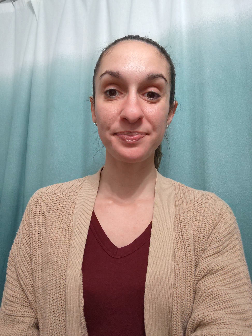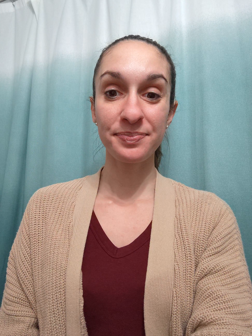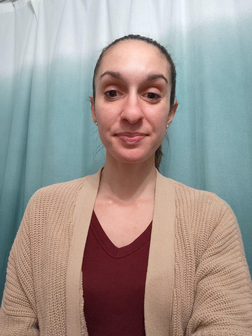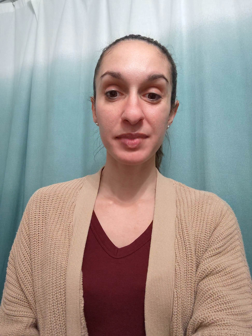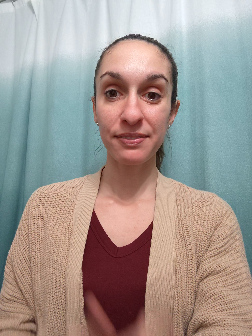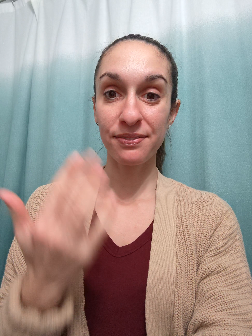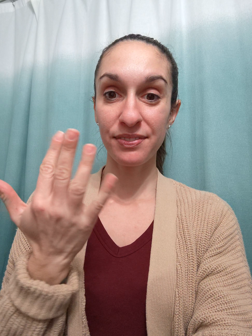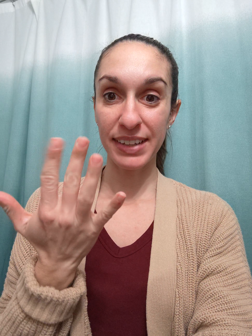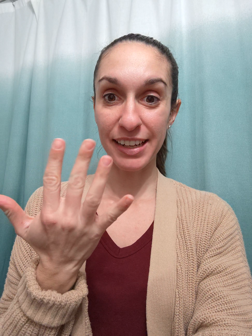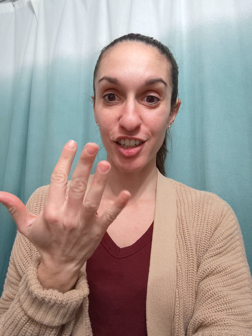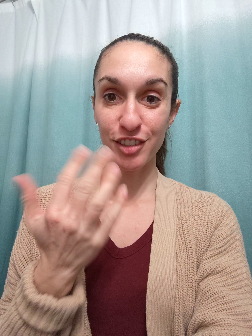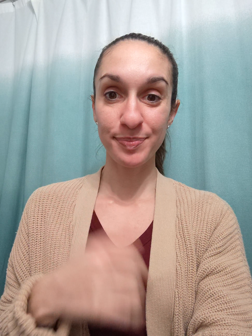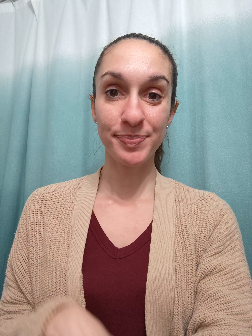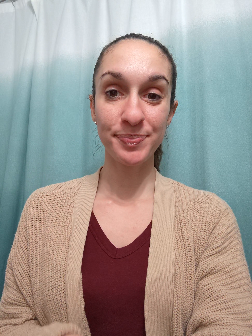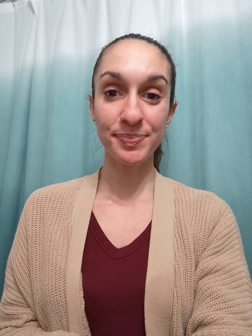finger